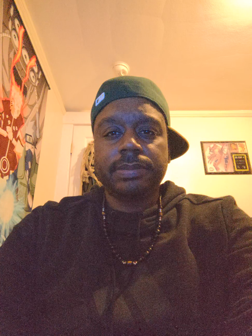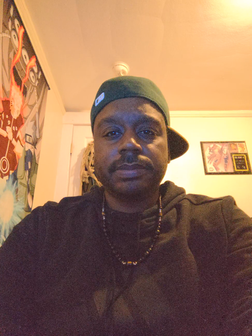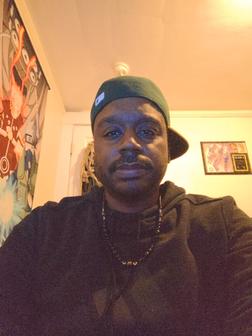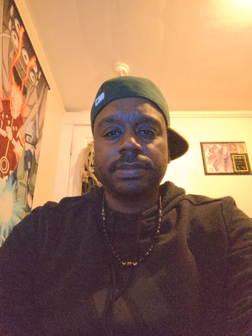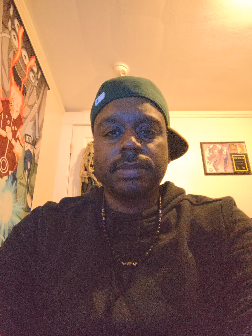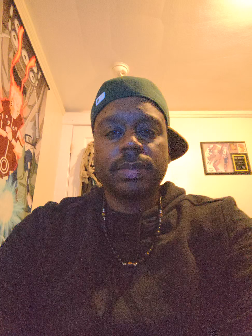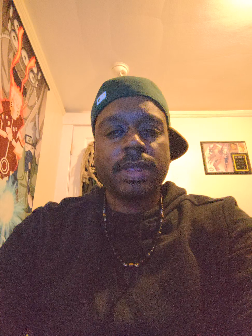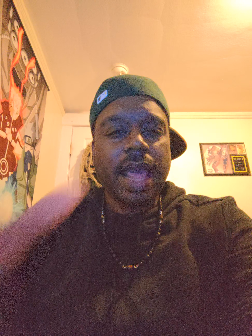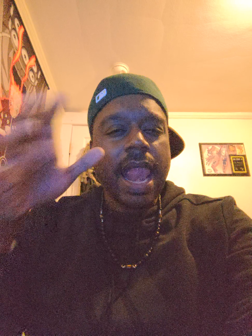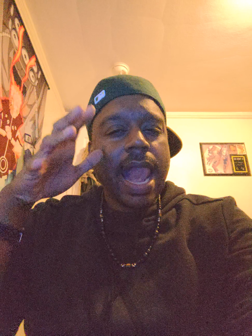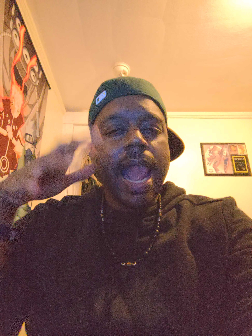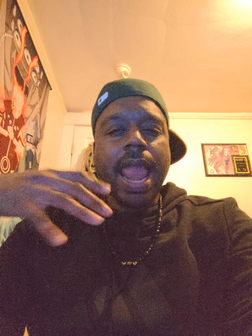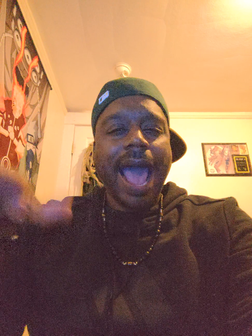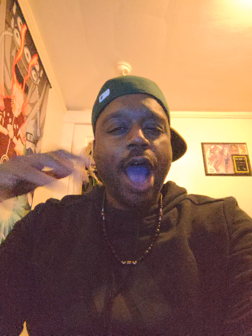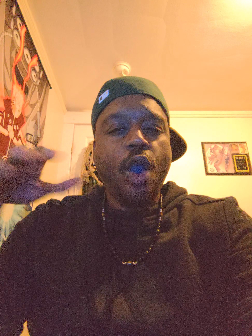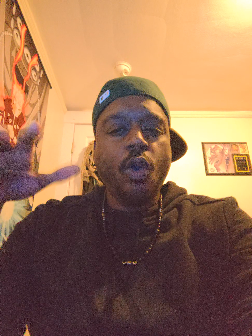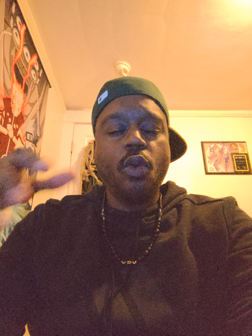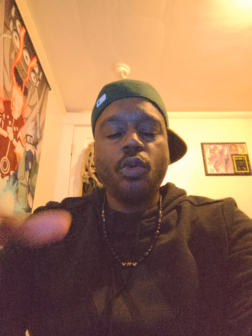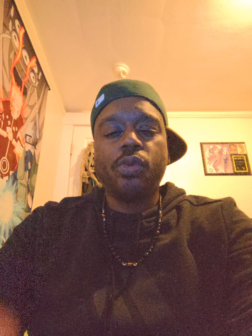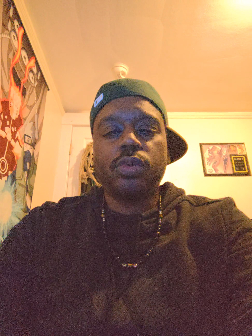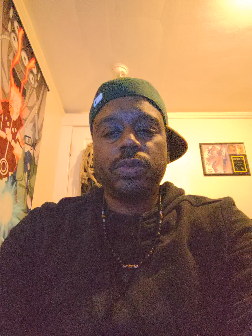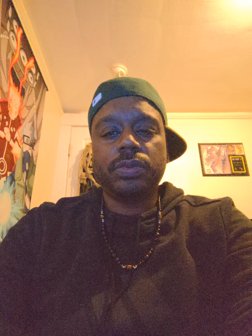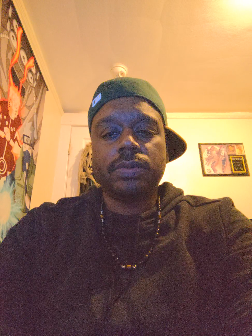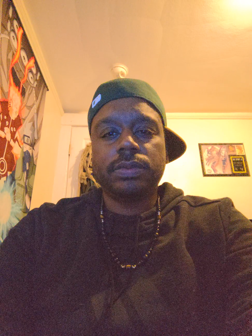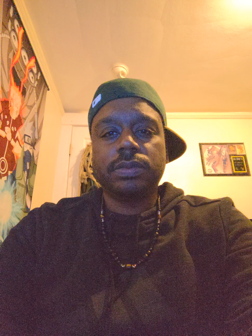loud